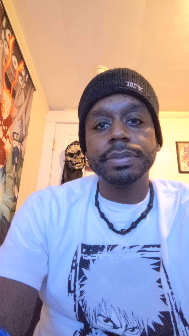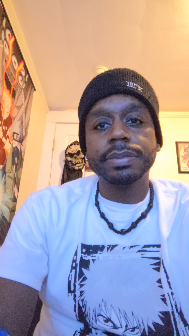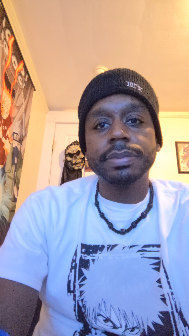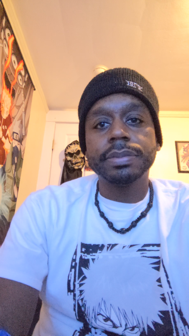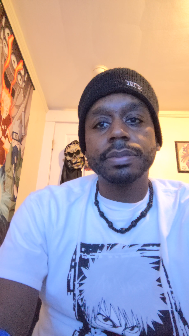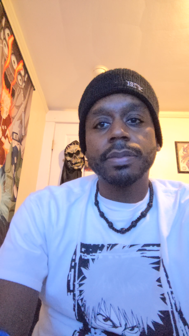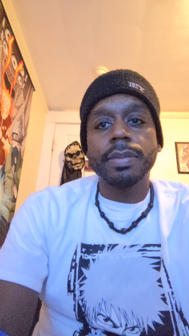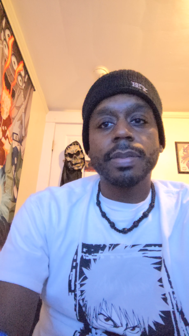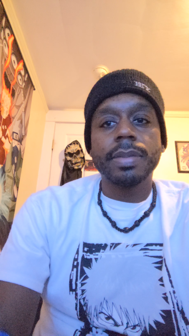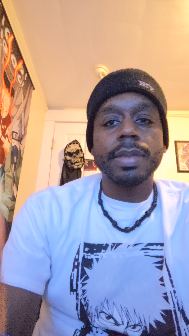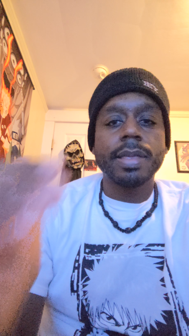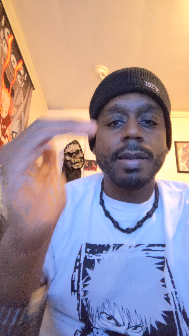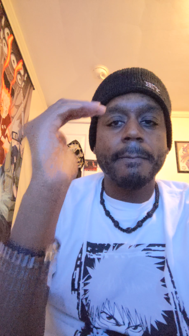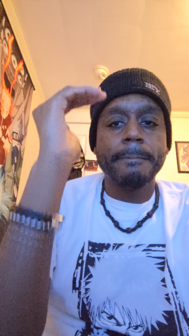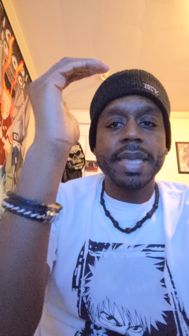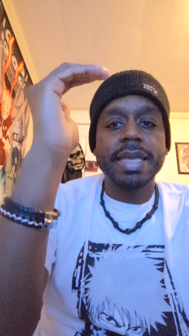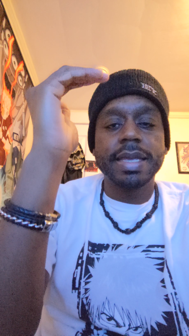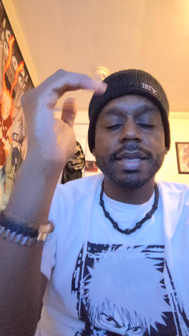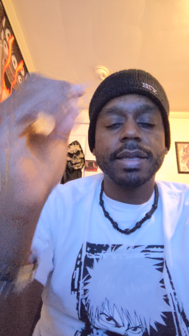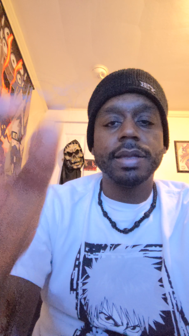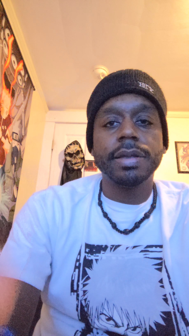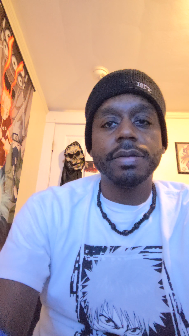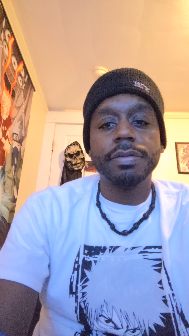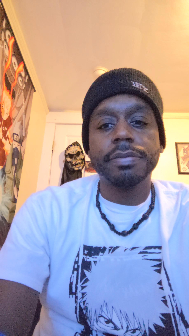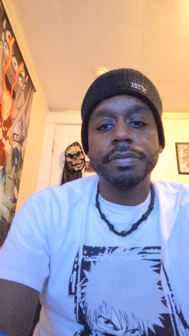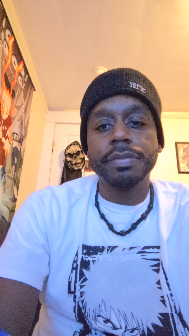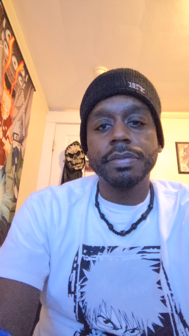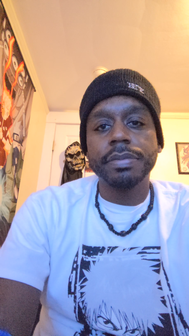big